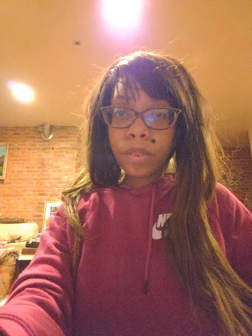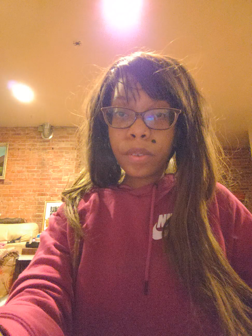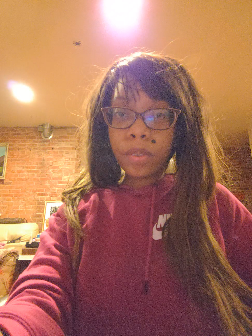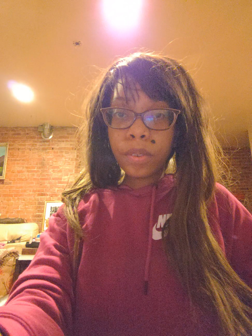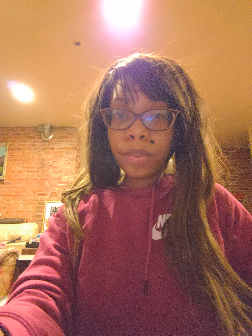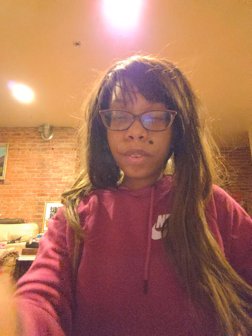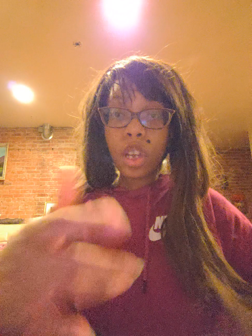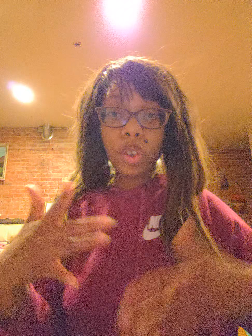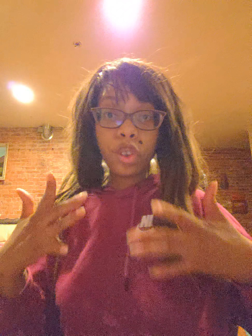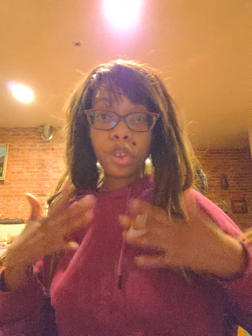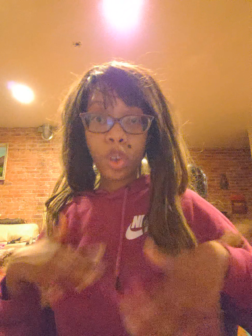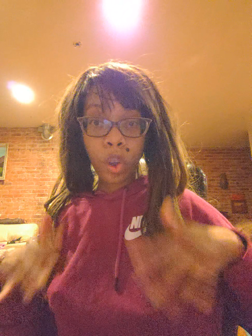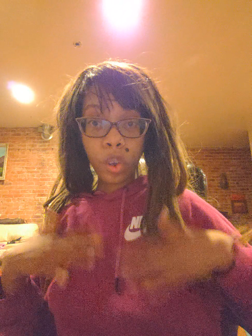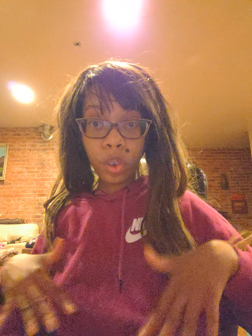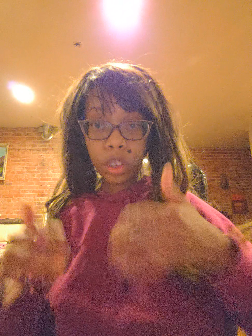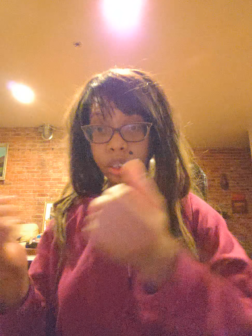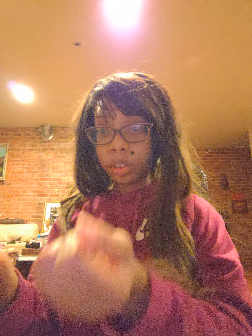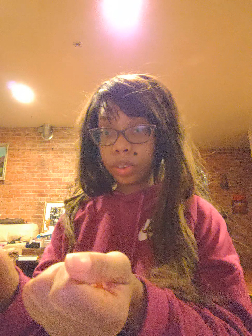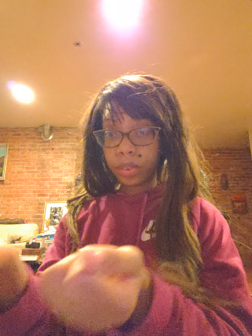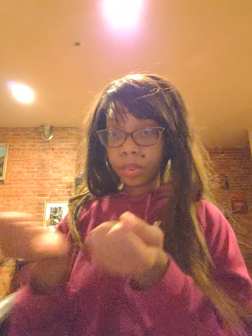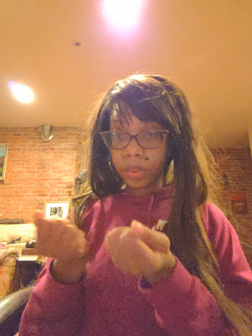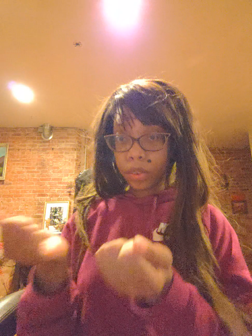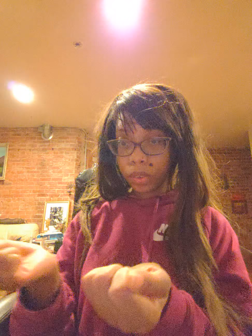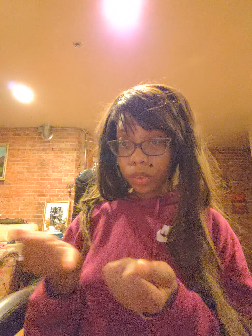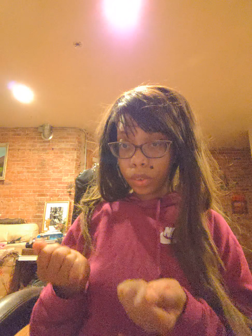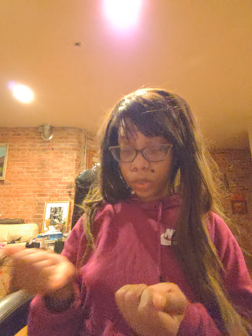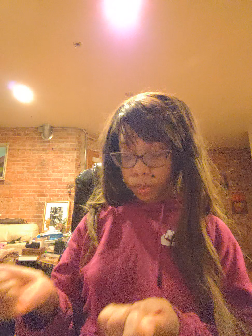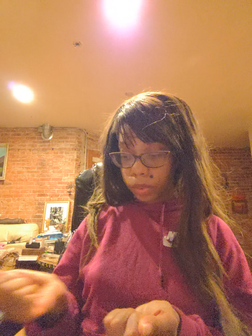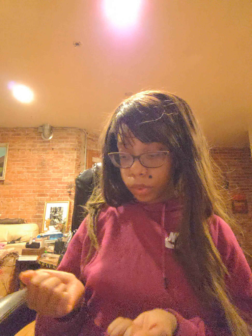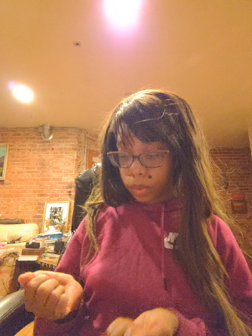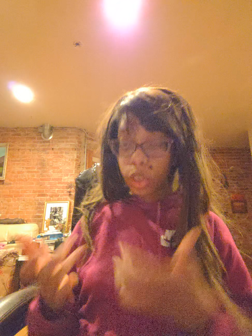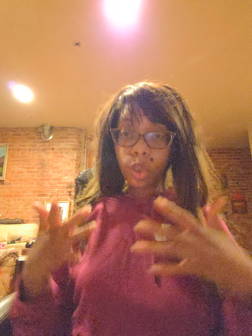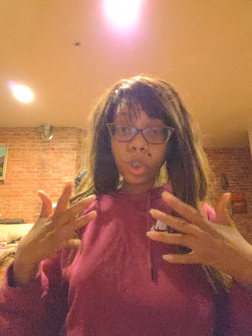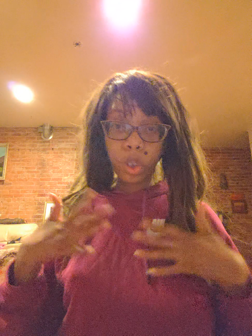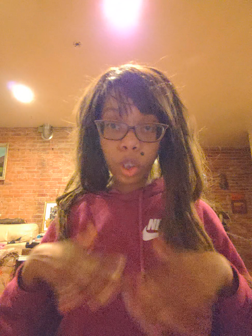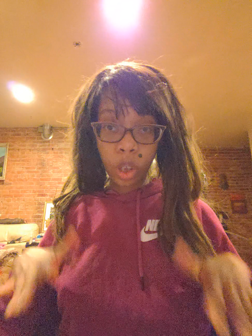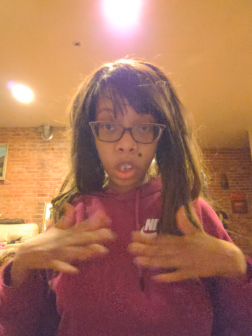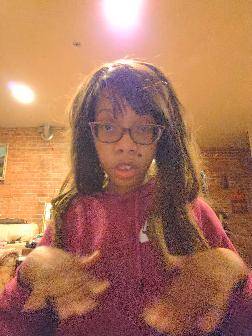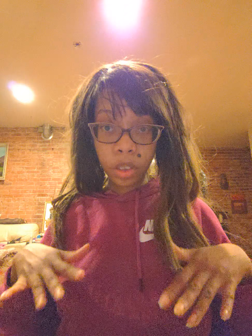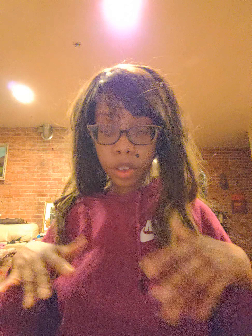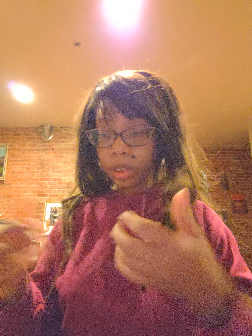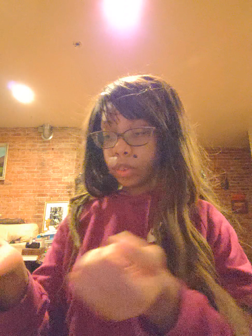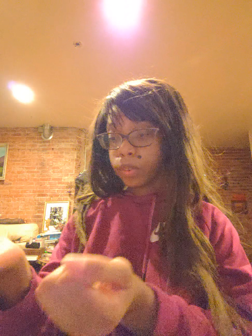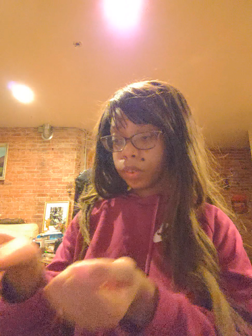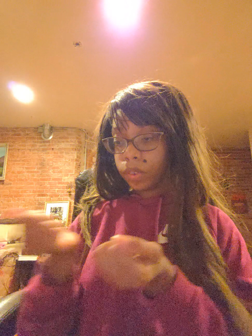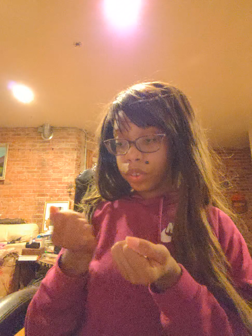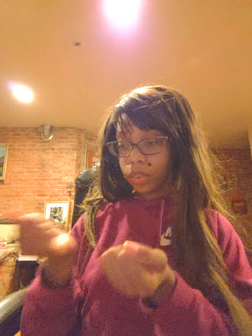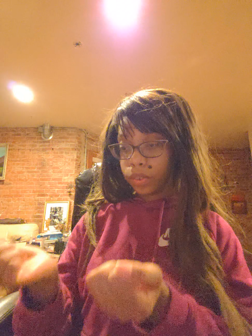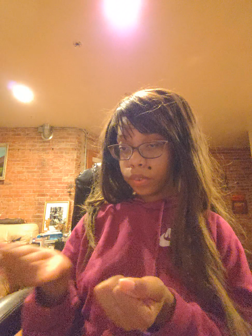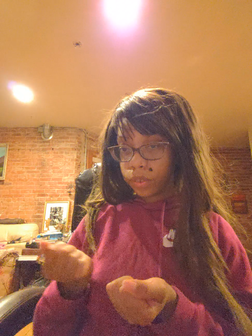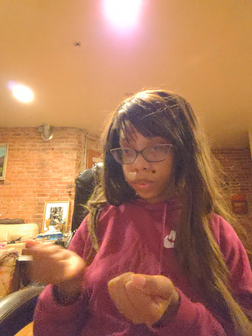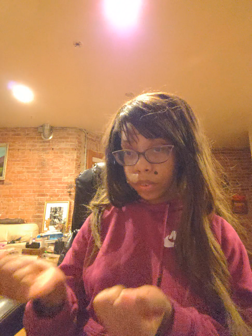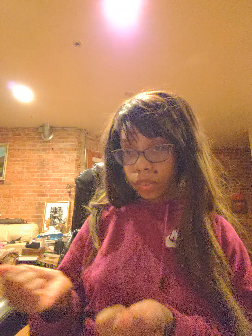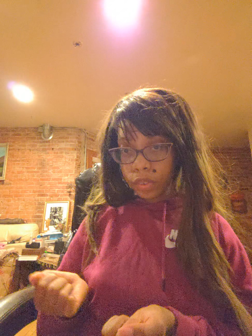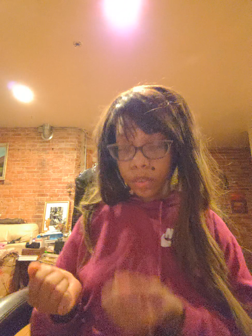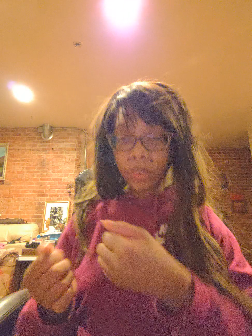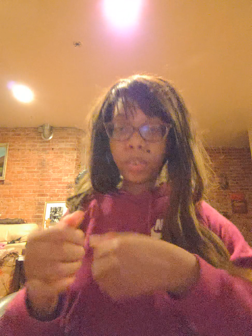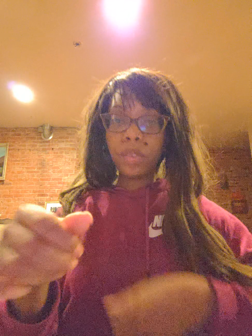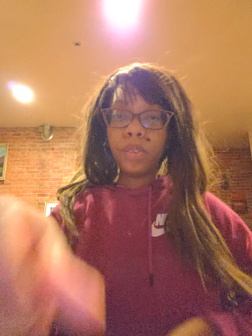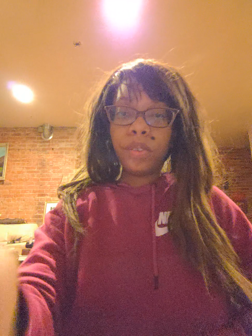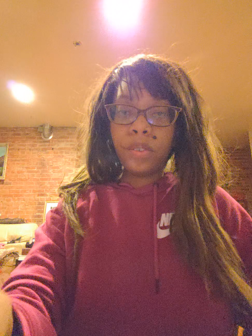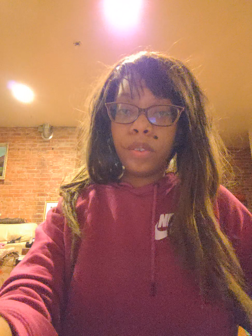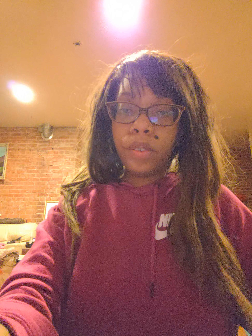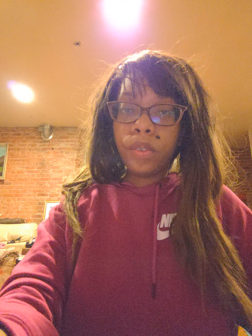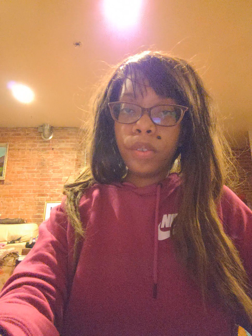drawer